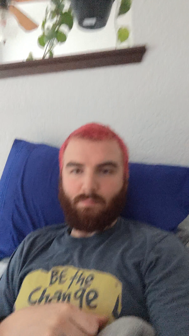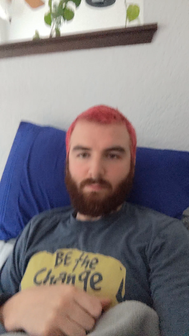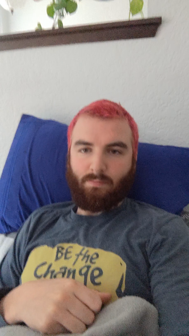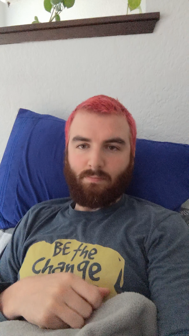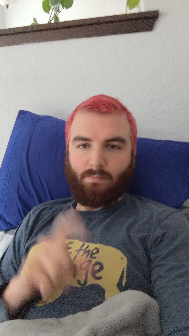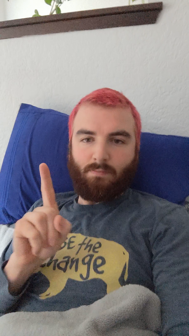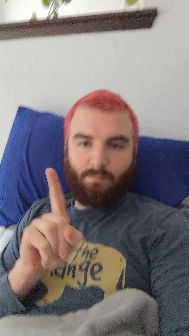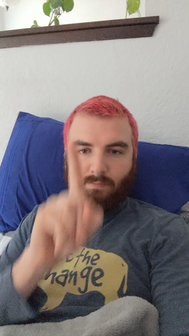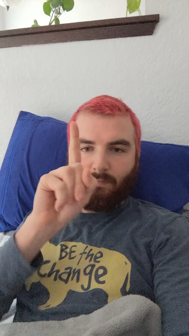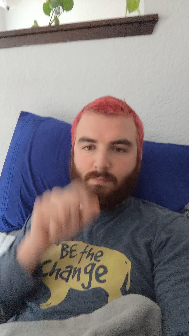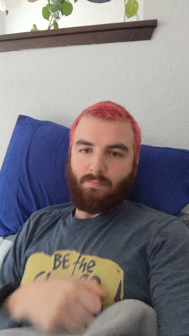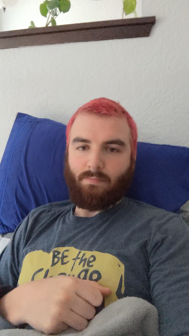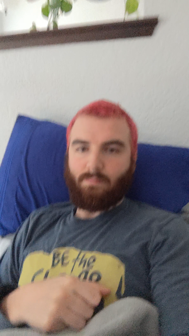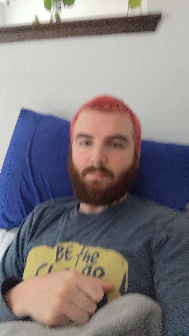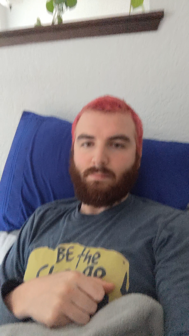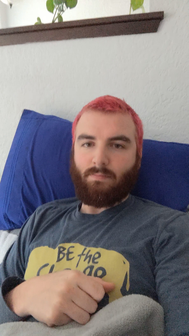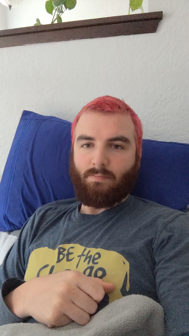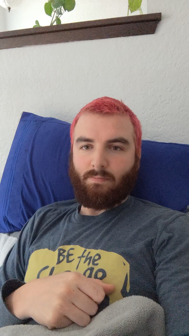bump